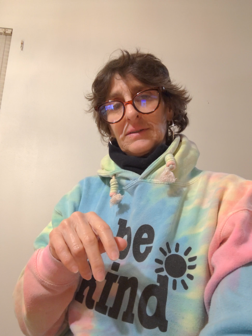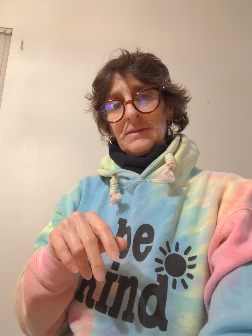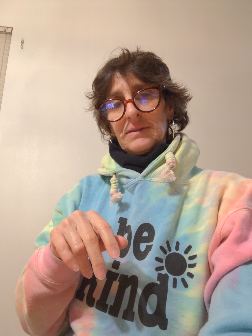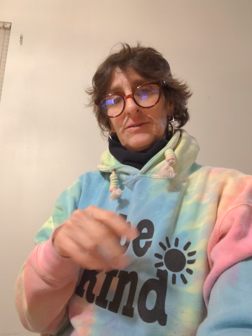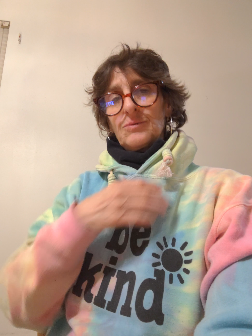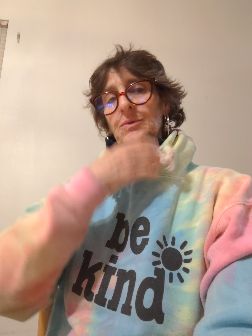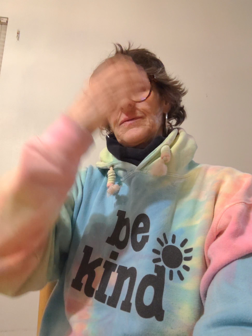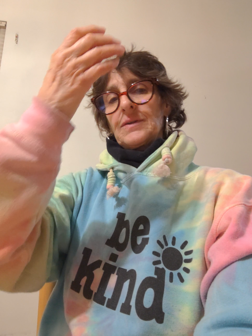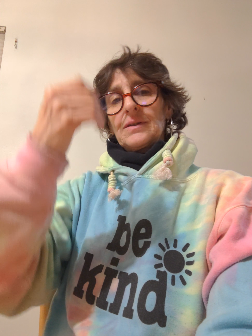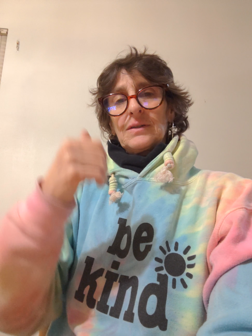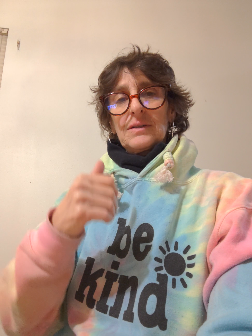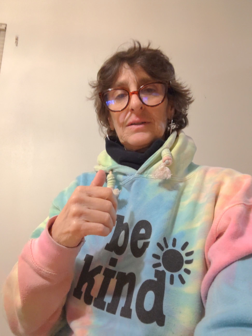giraffe